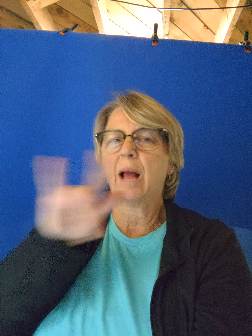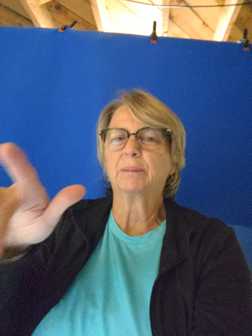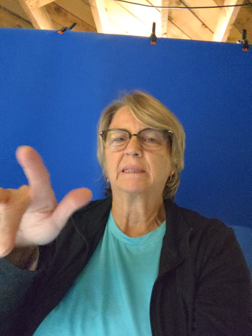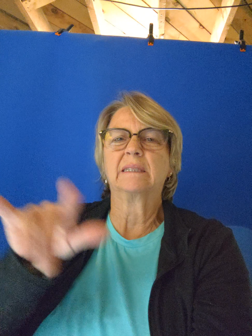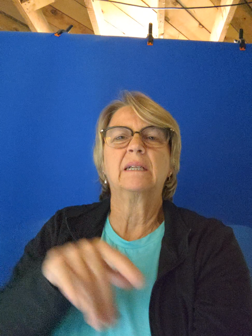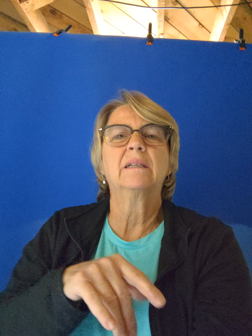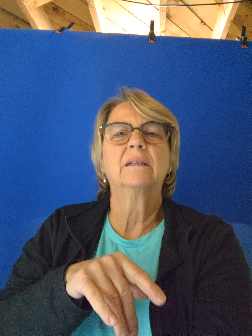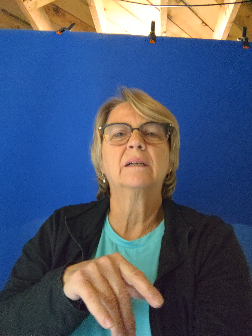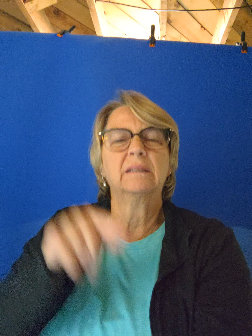empty